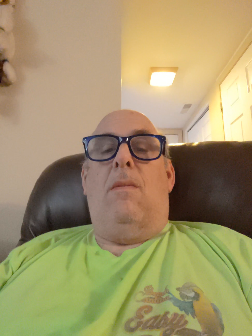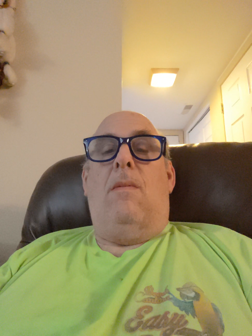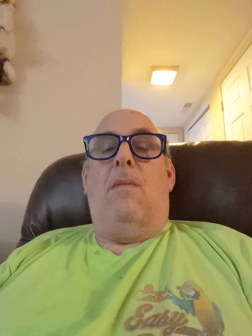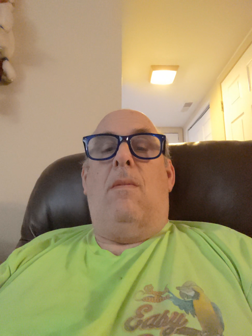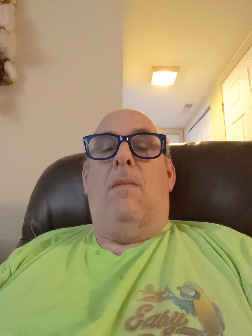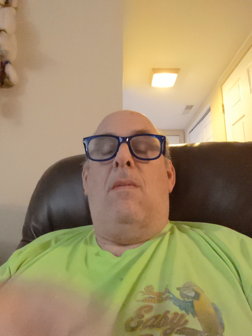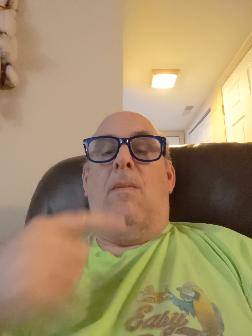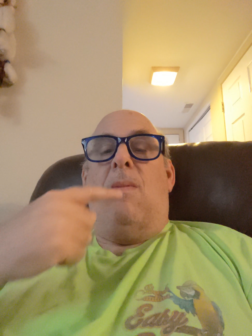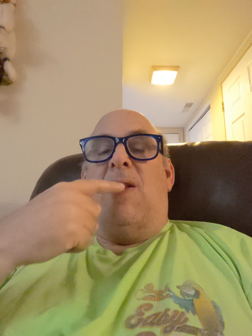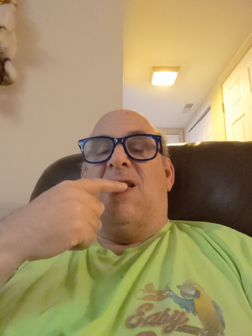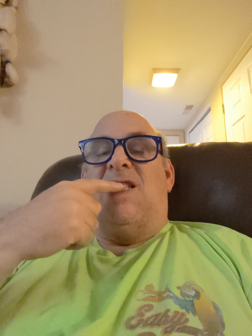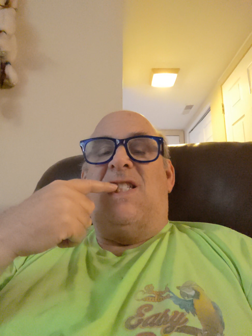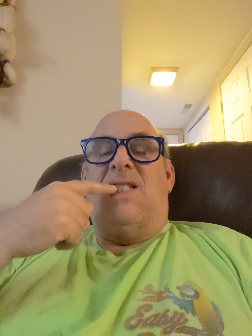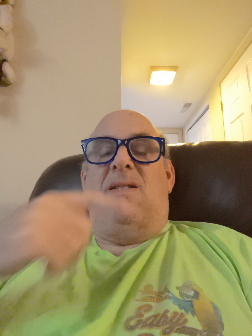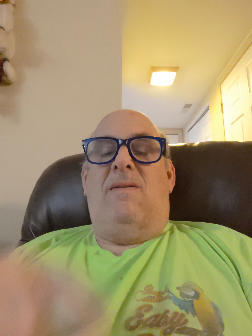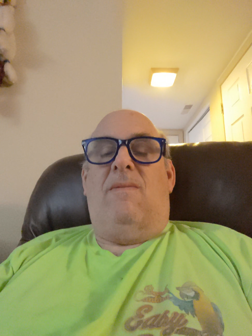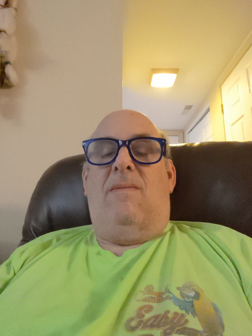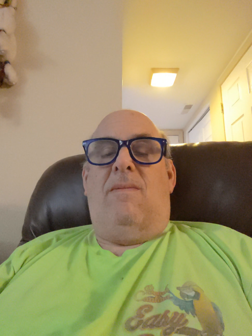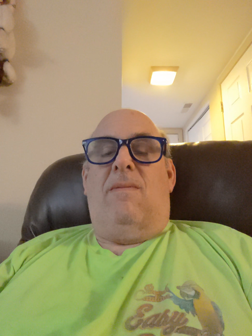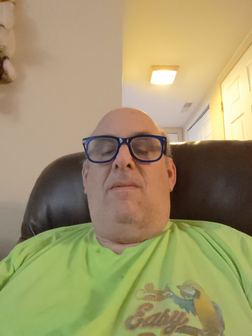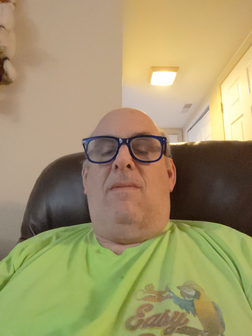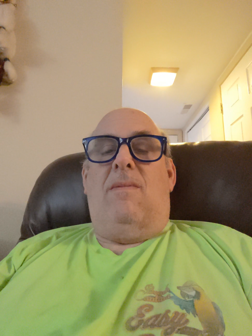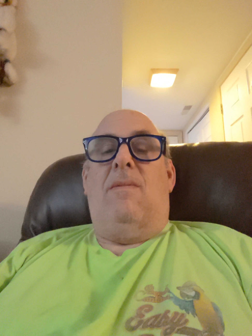tooth